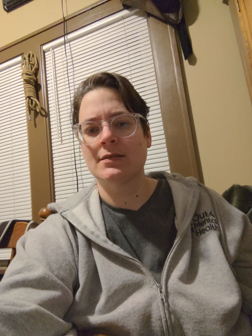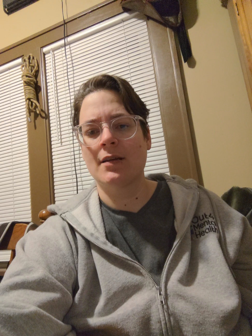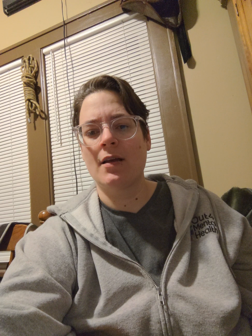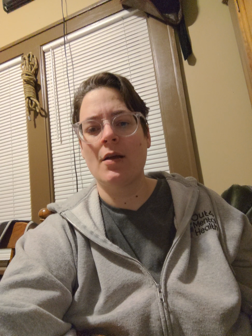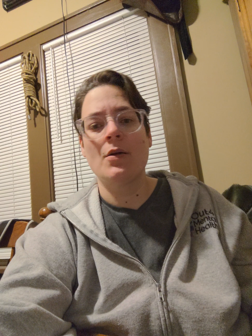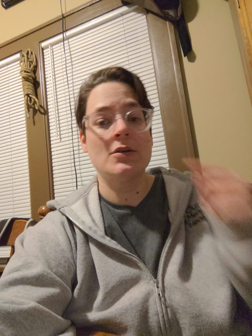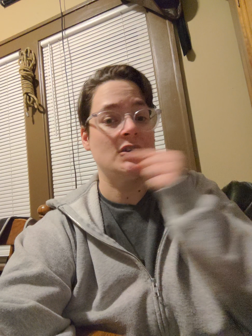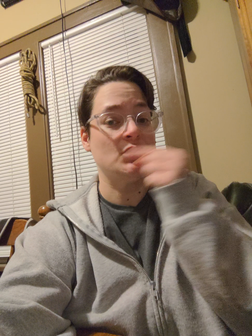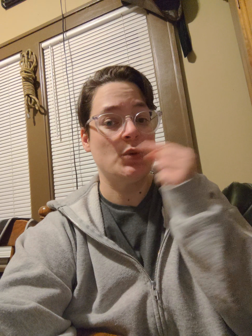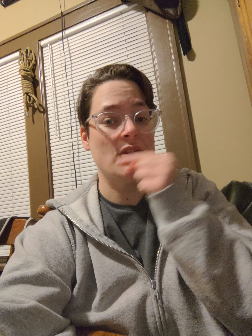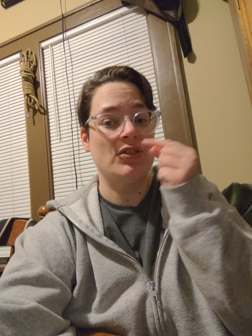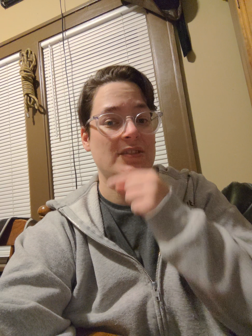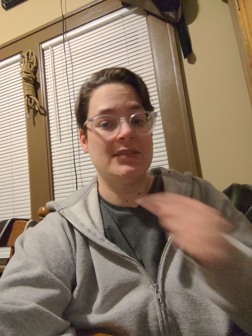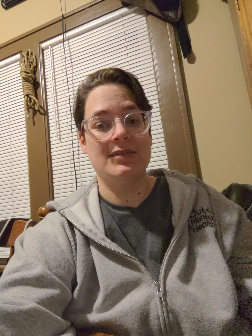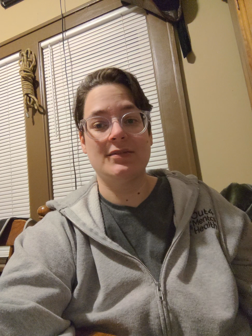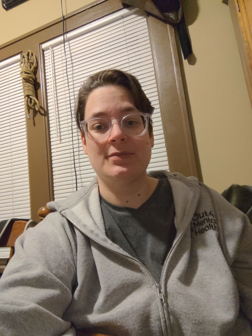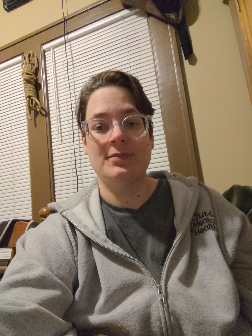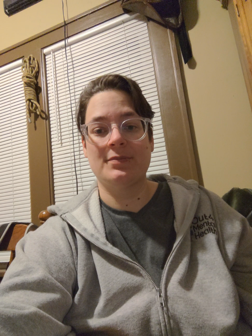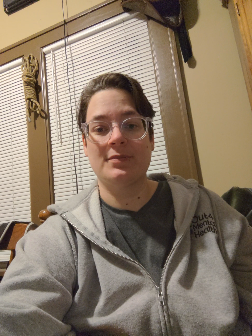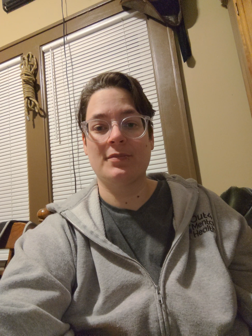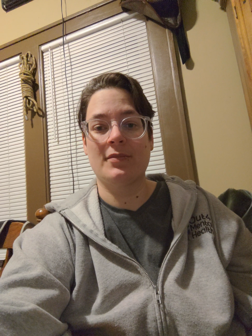toothbrush